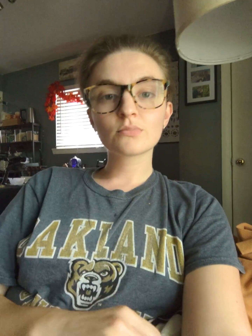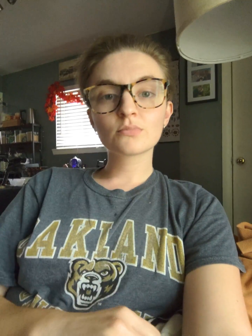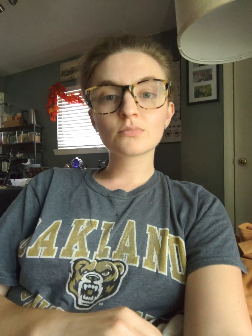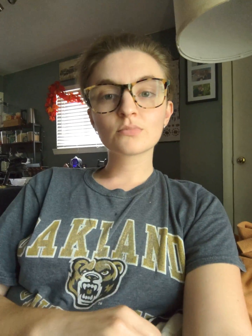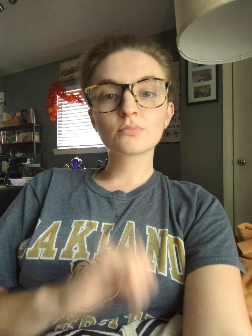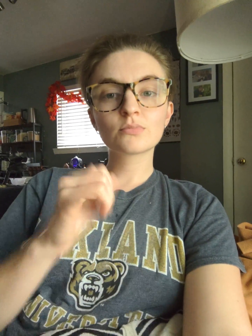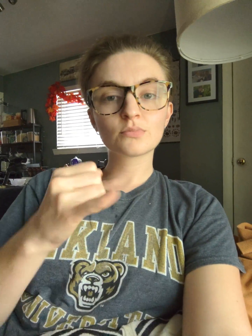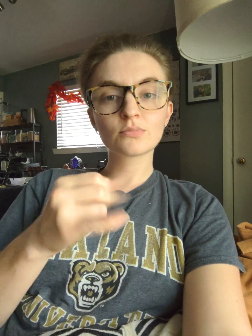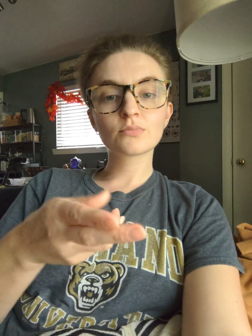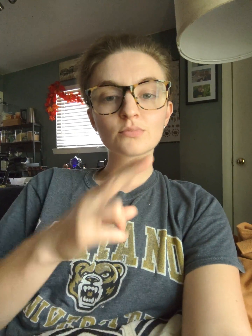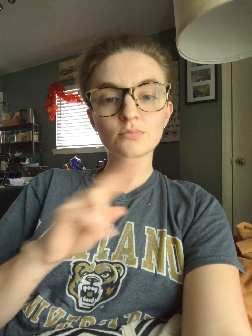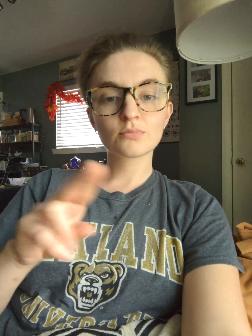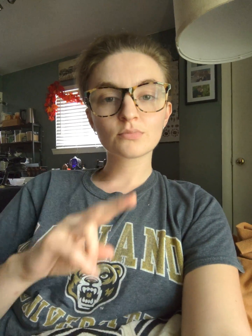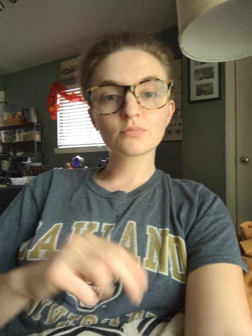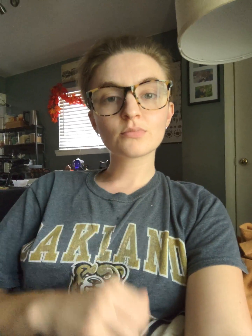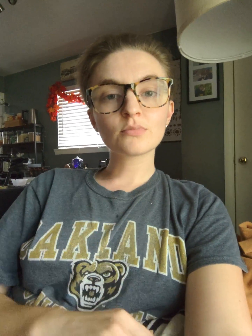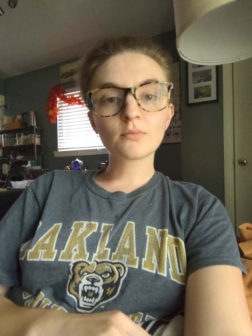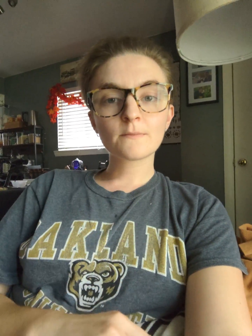jelly